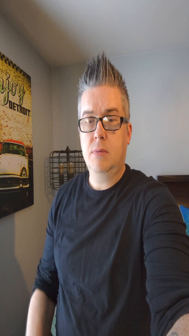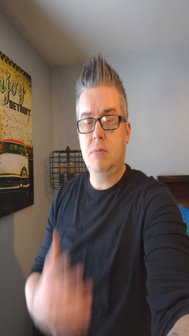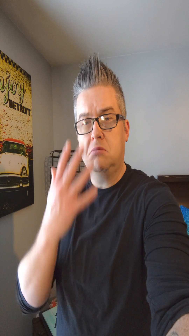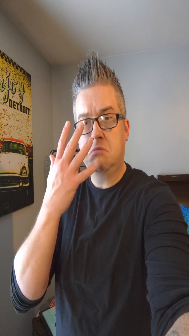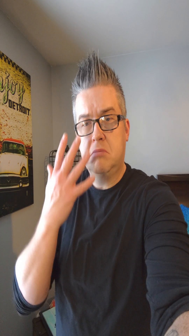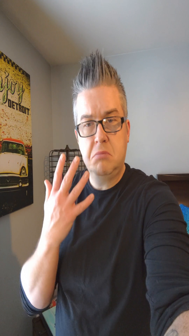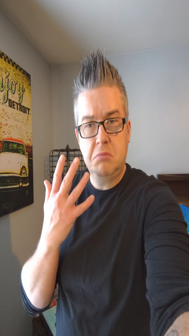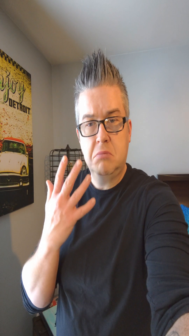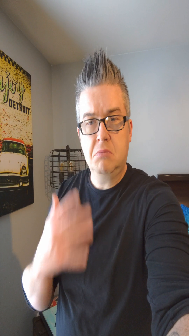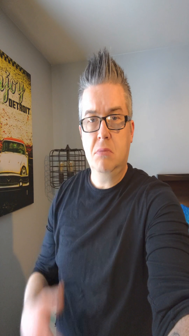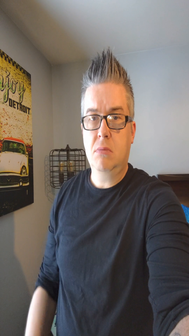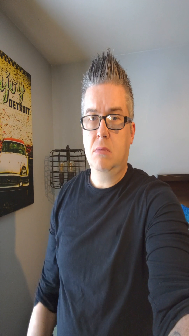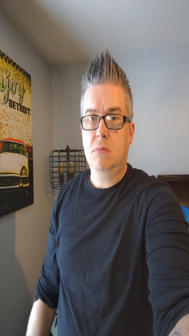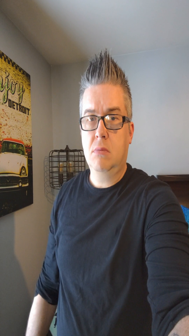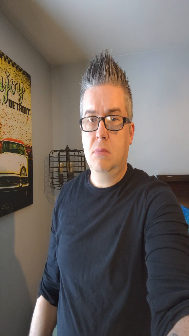sad